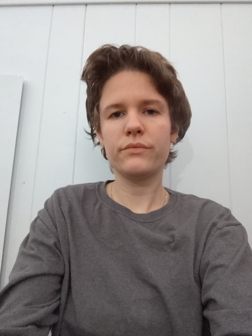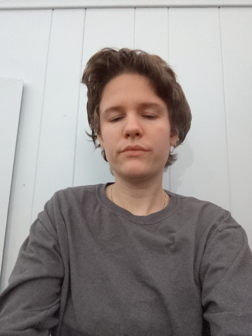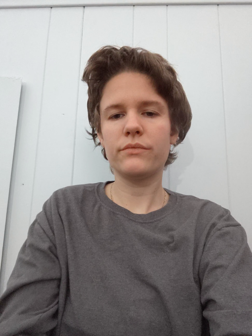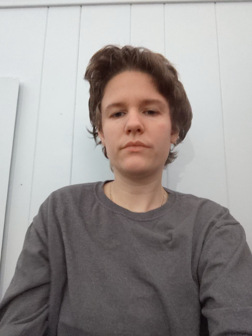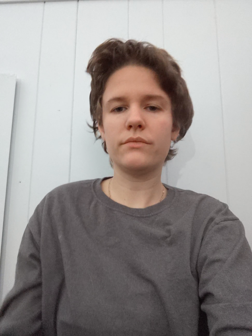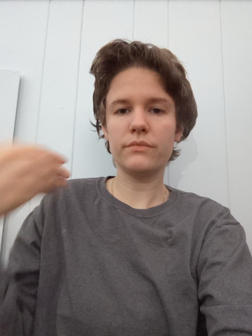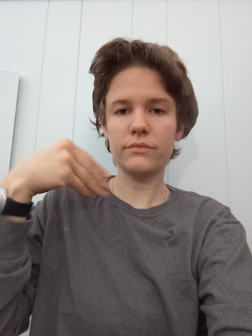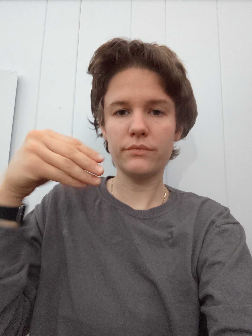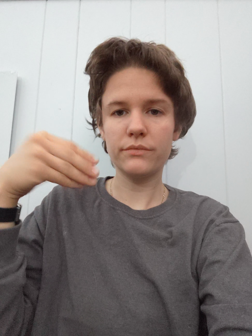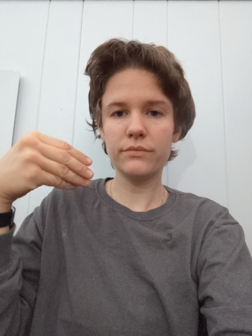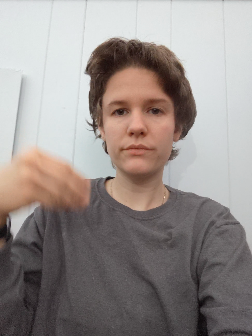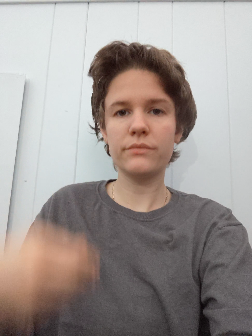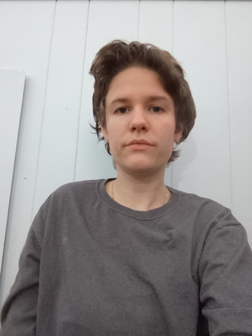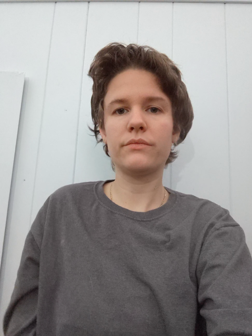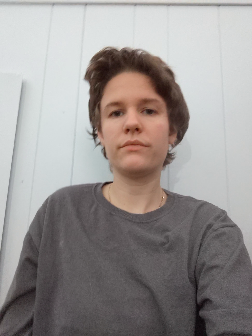store